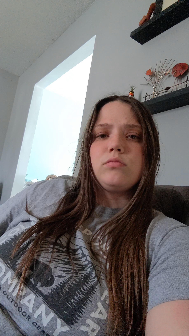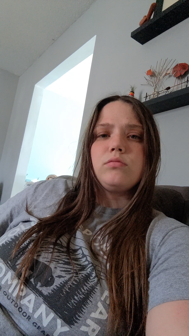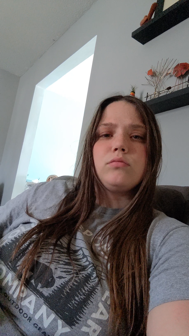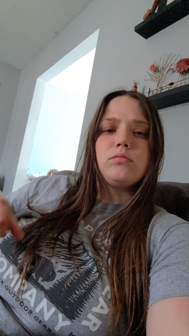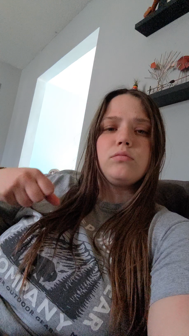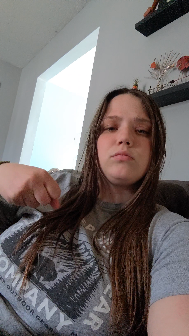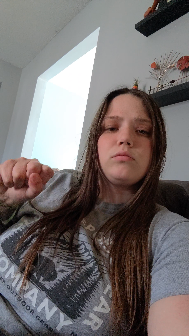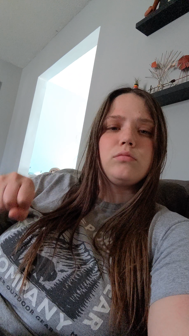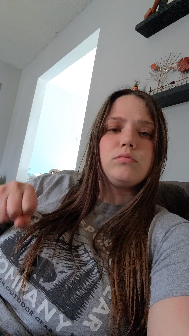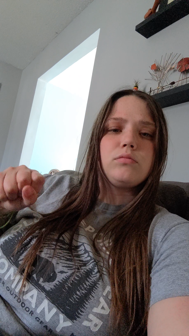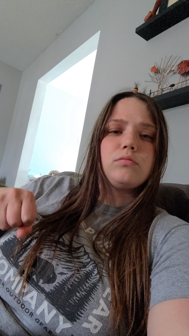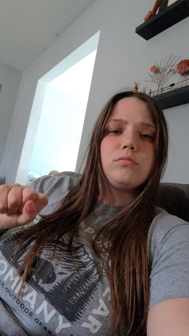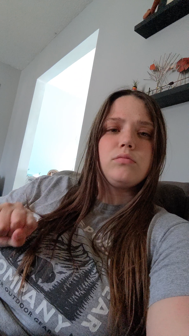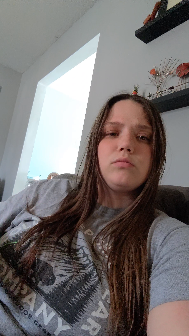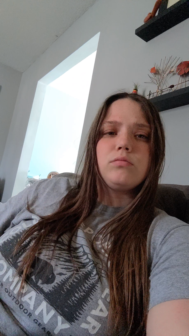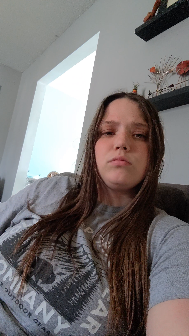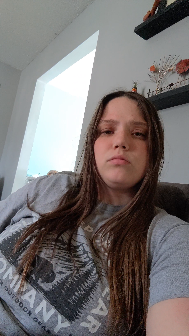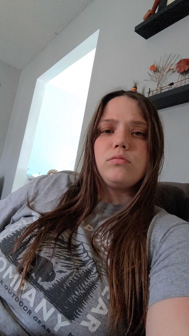motorcycle